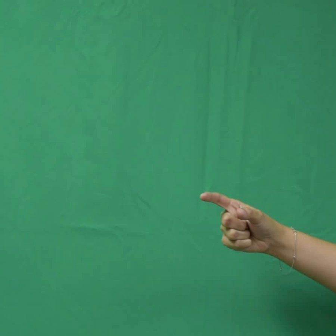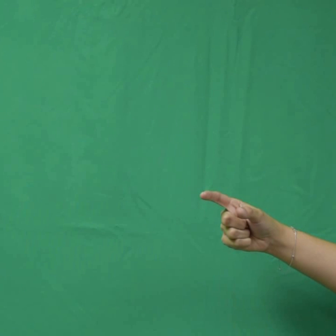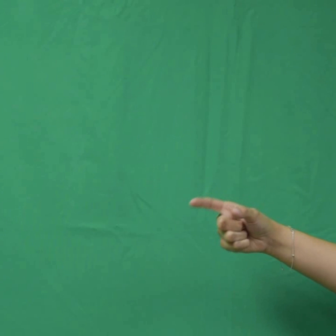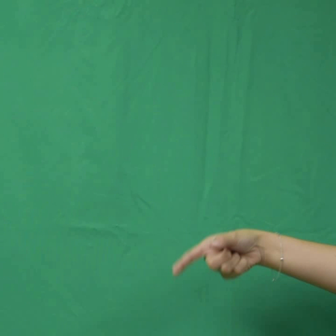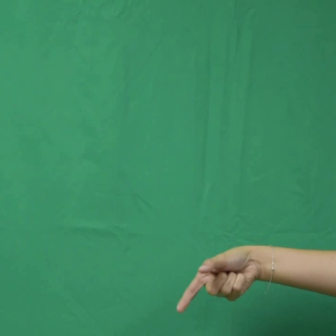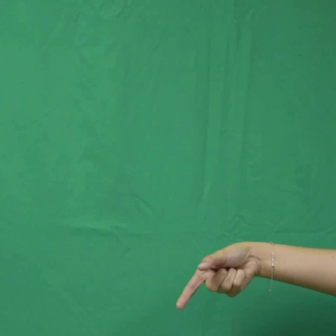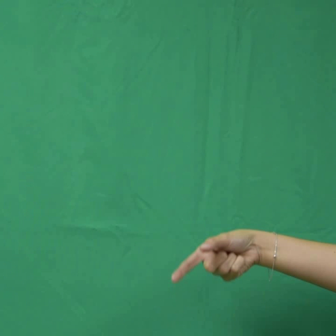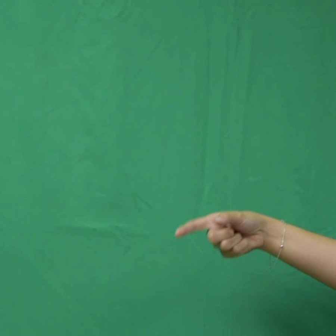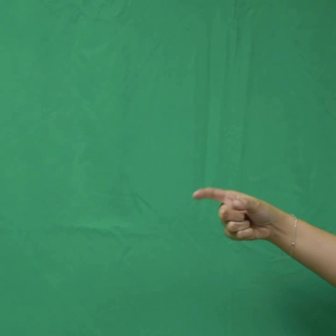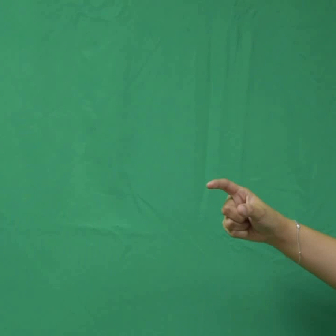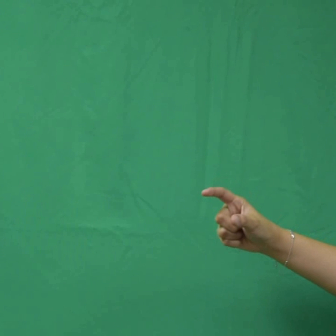Q